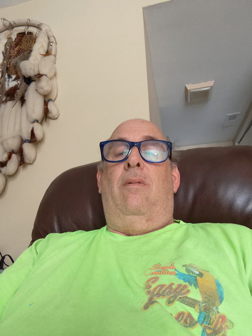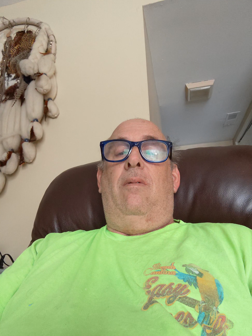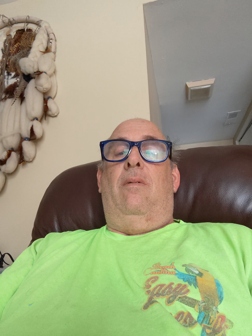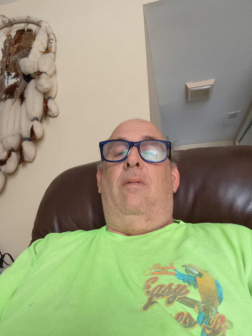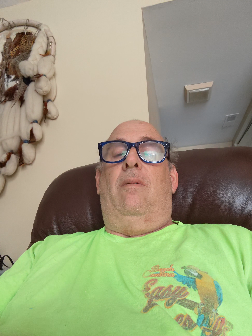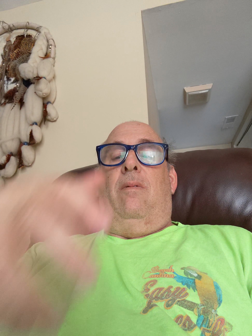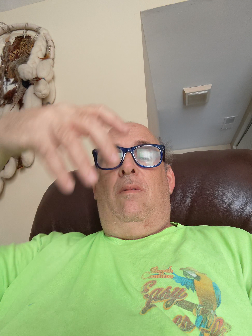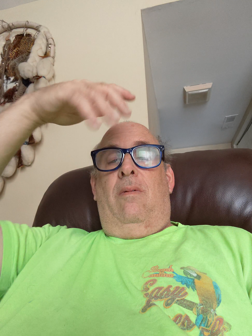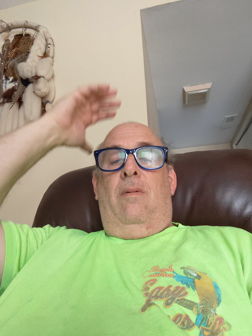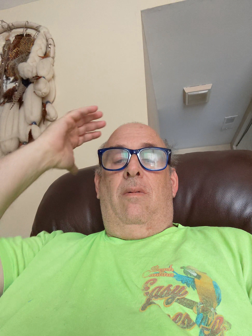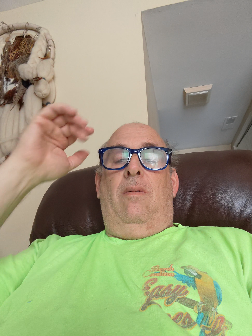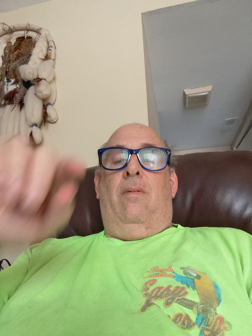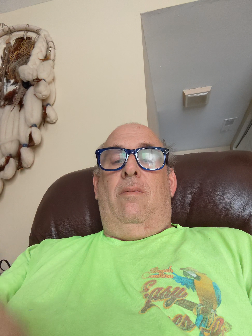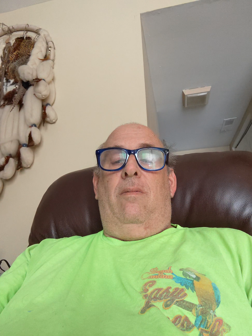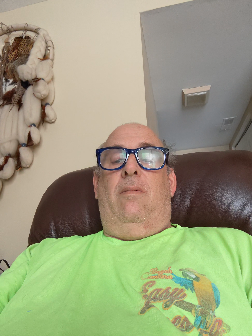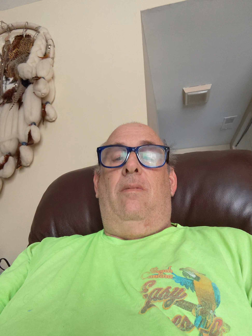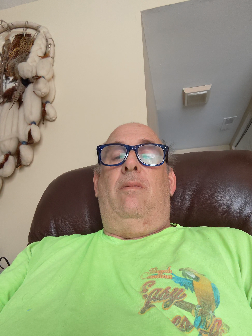lion